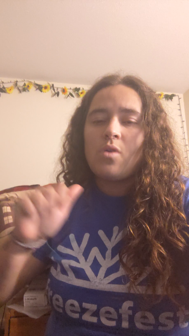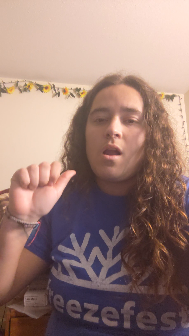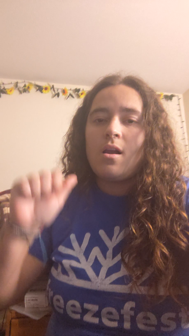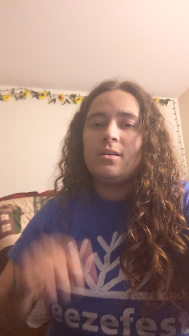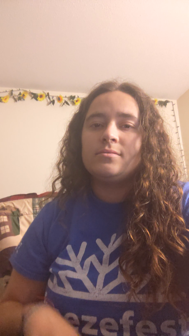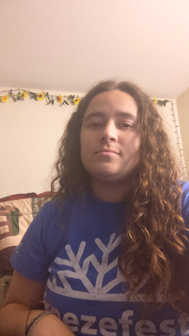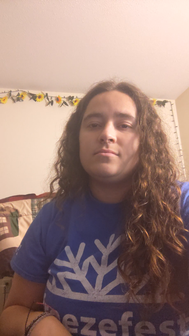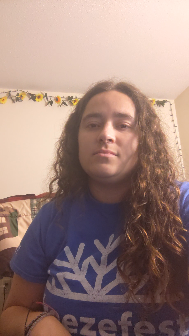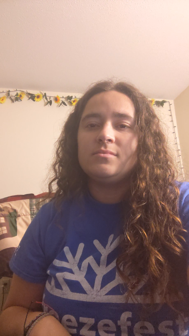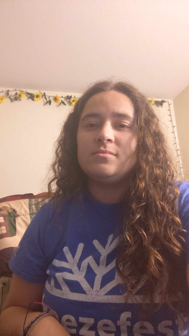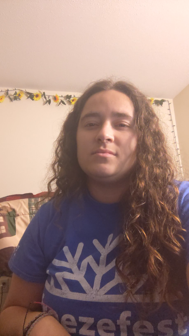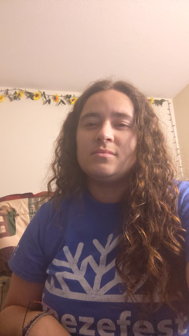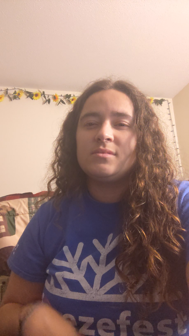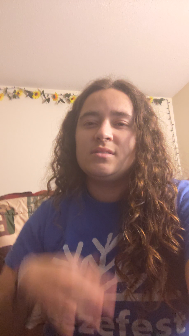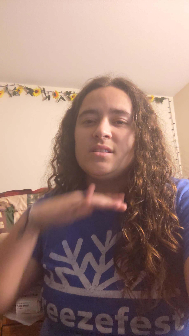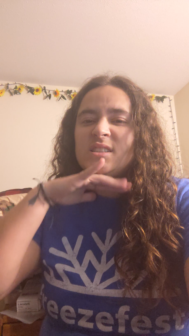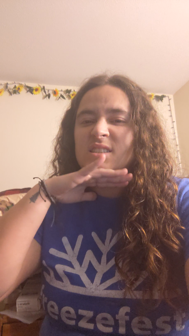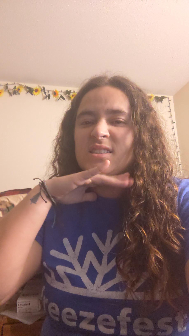naughty